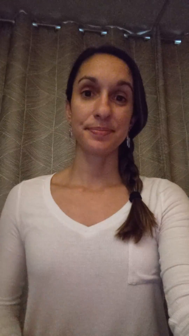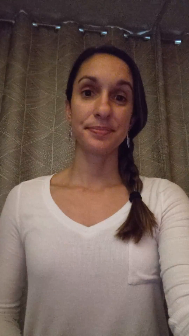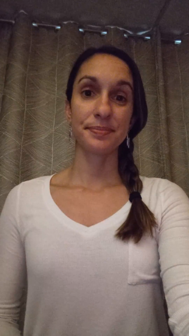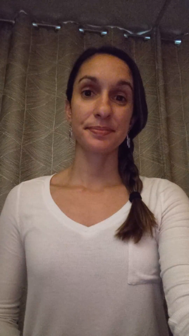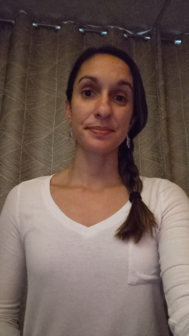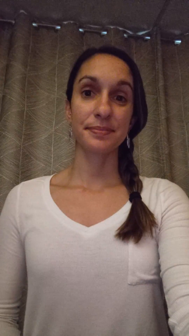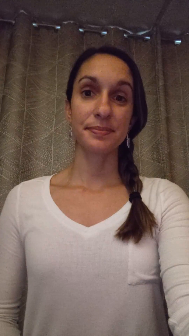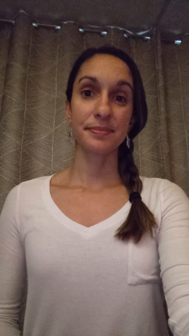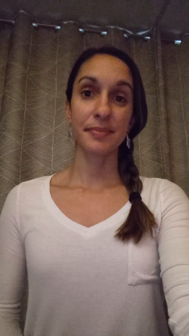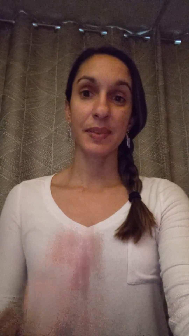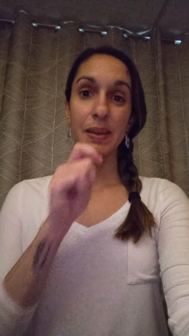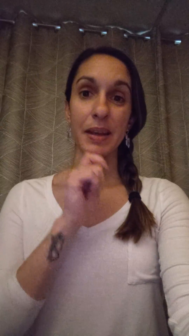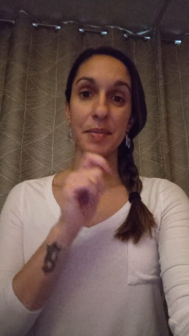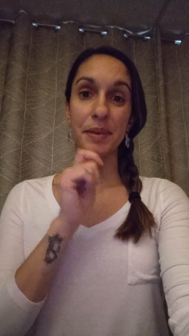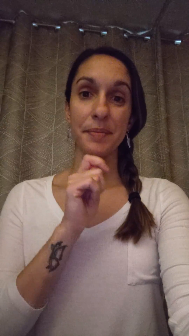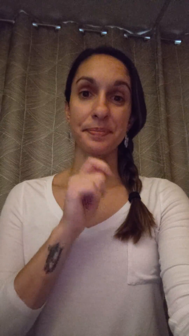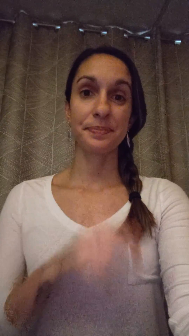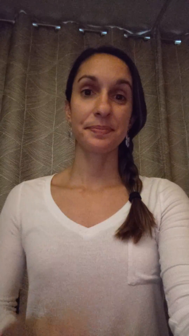popsicle